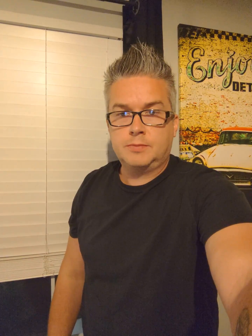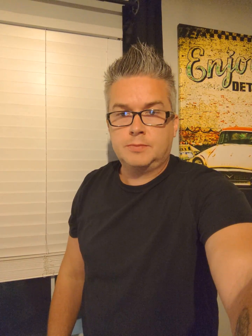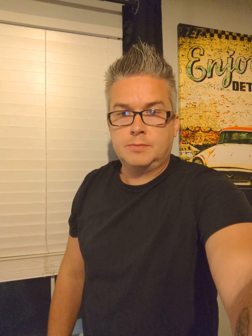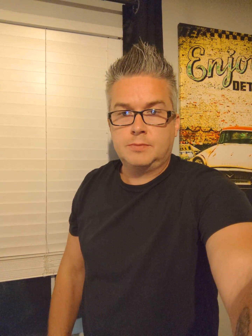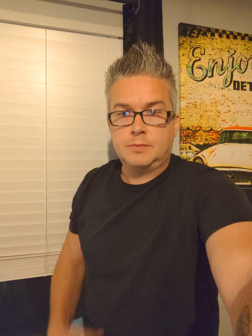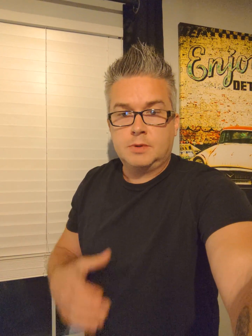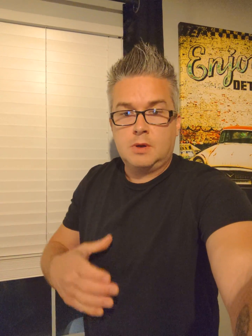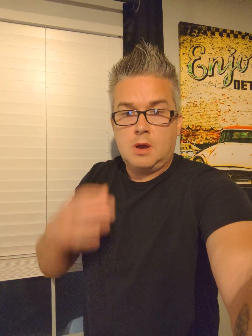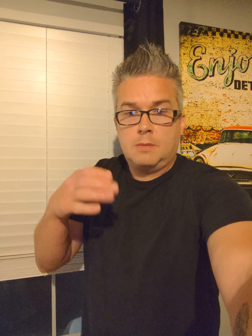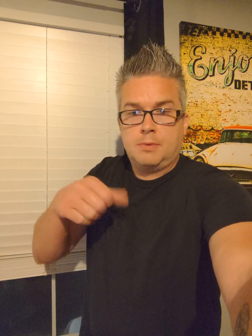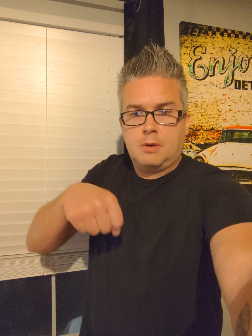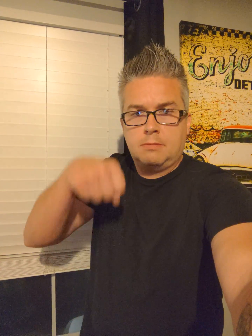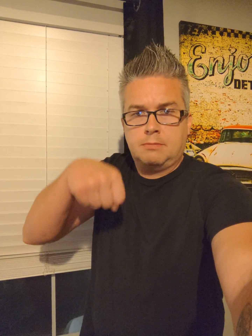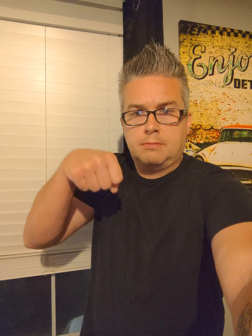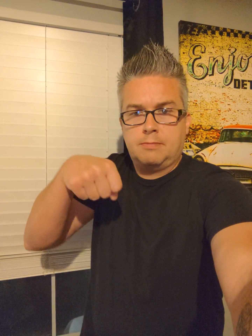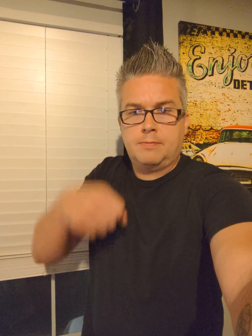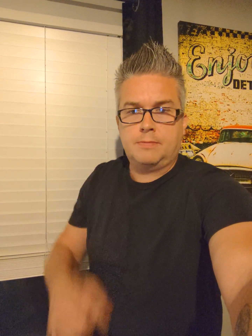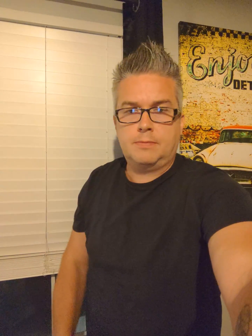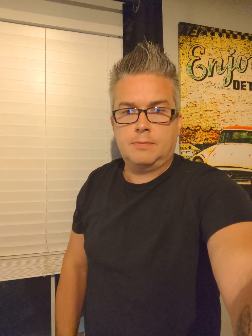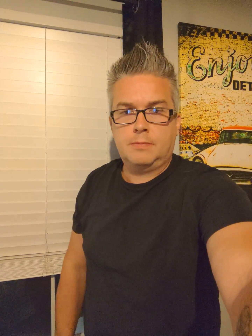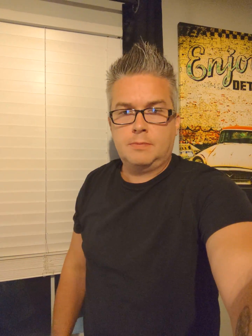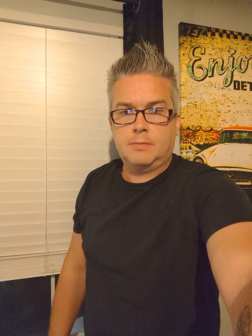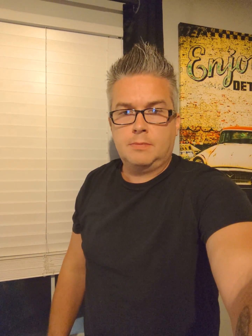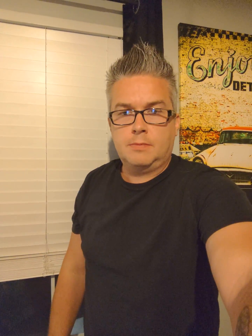bucket